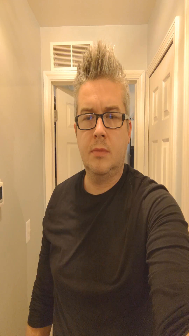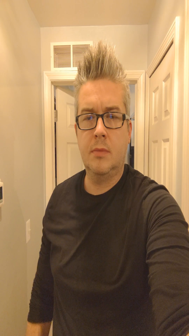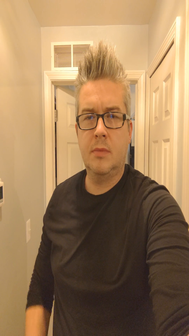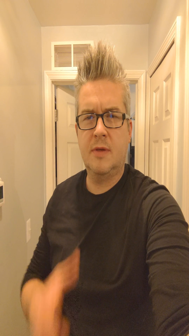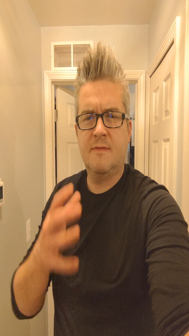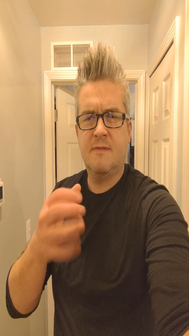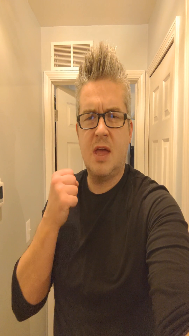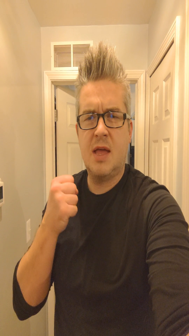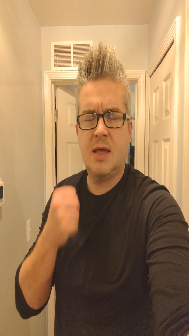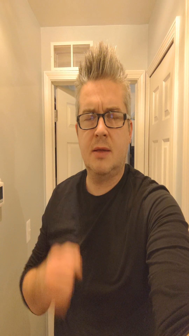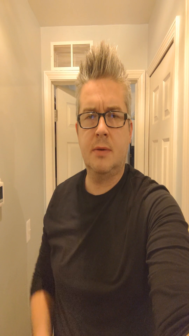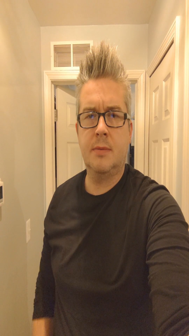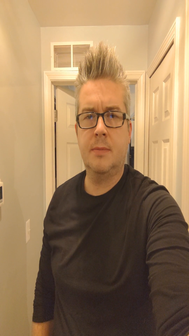fast